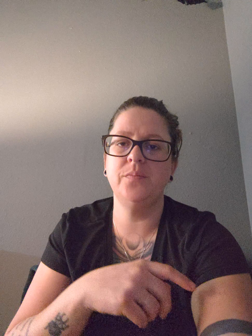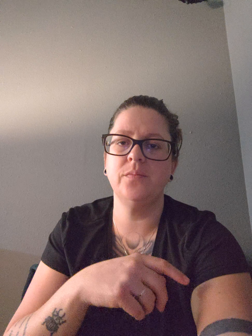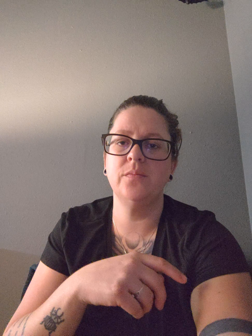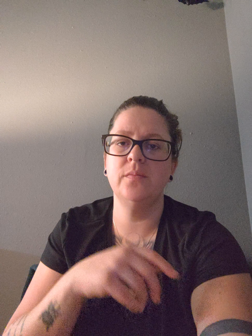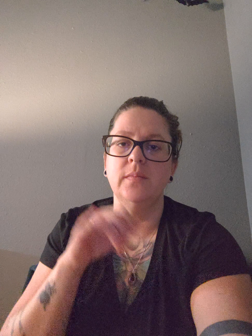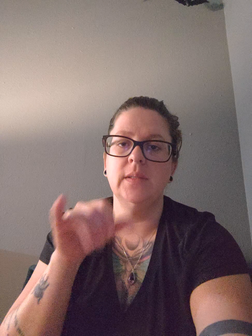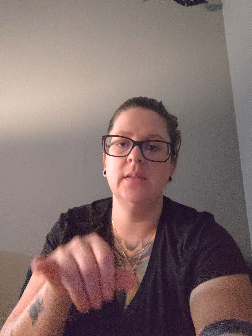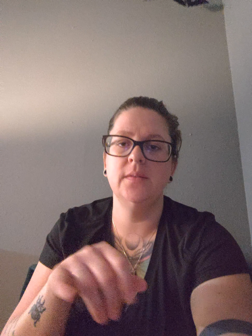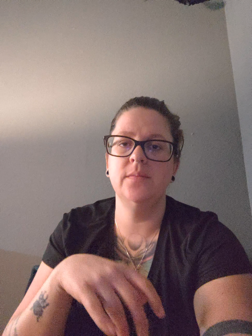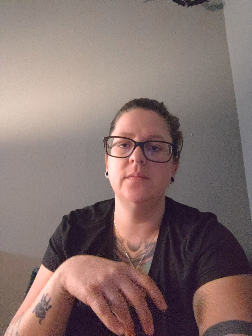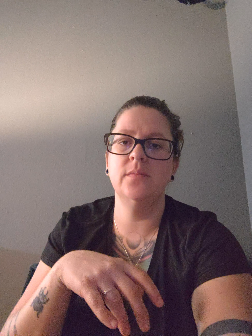stay